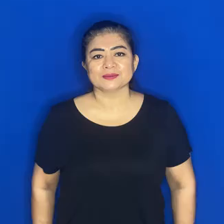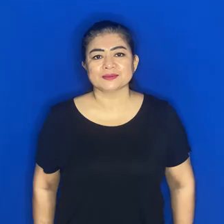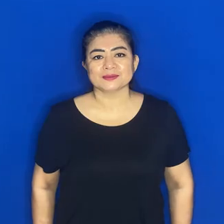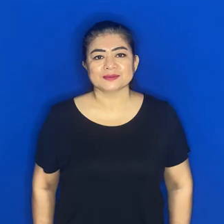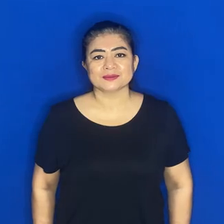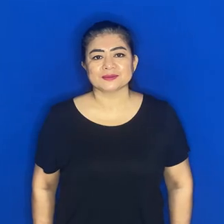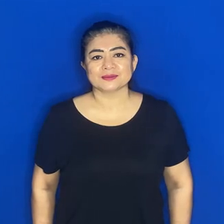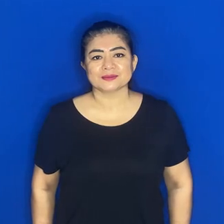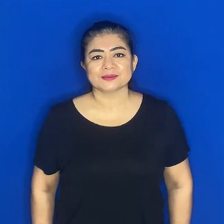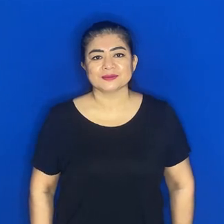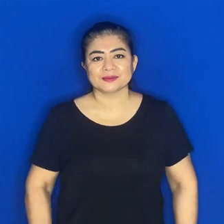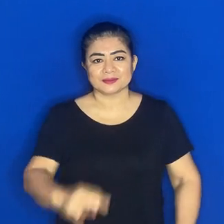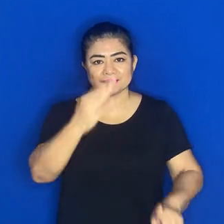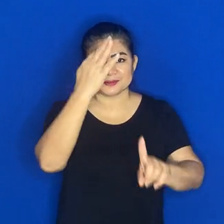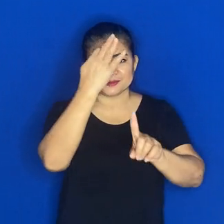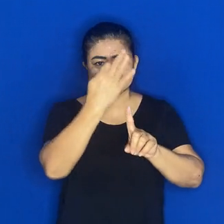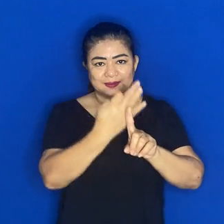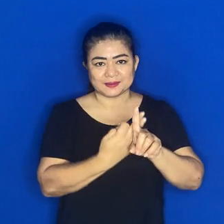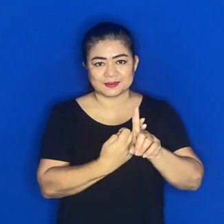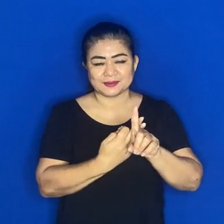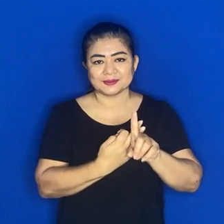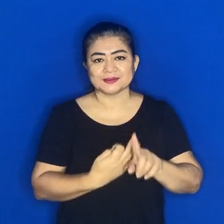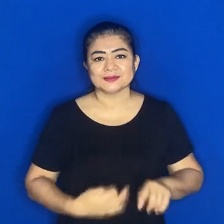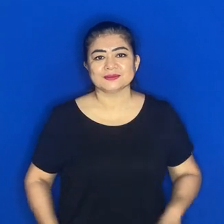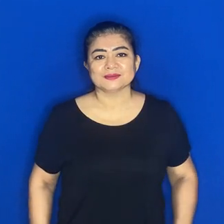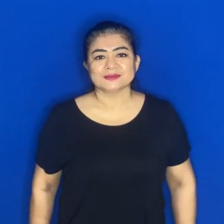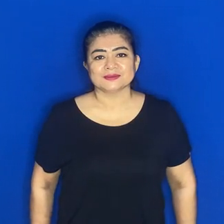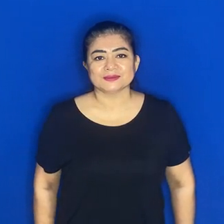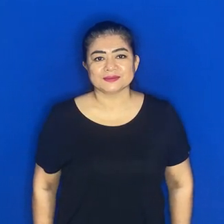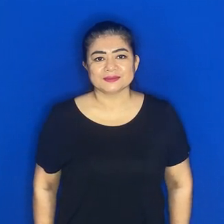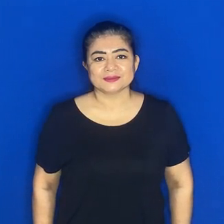february